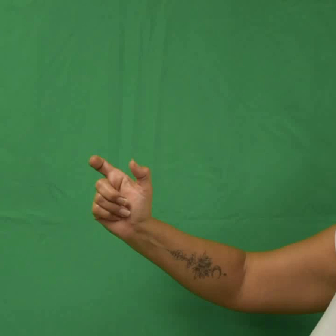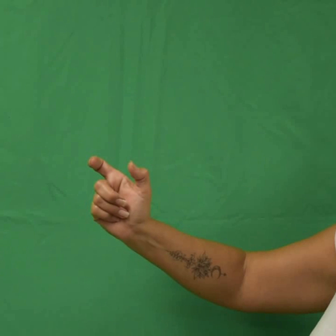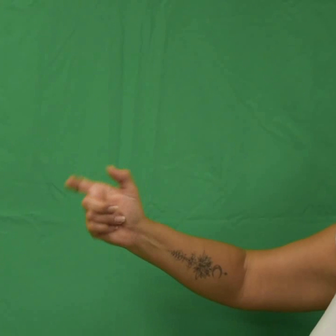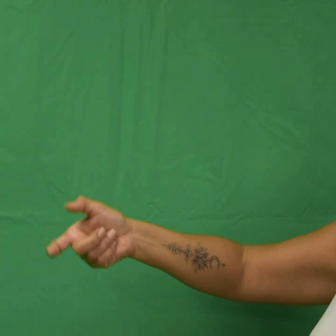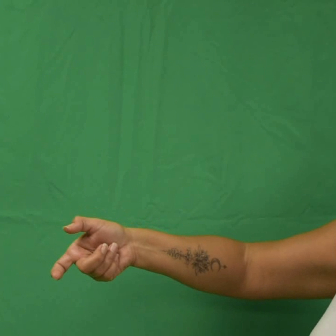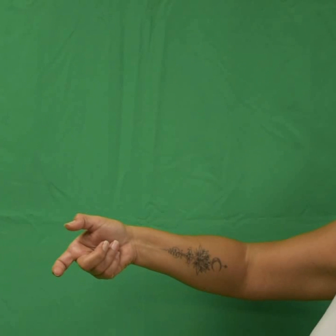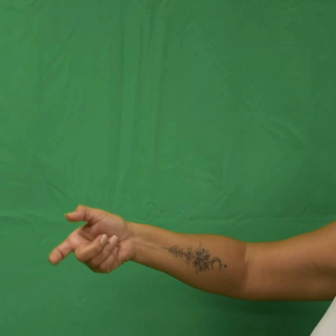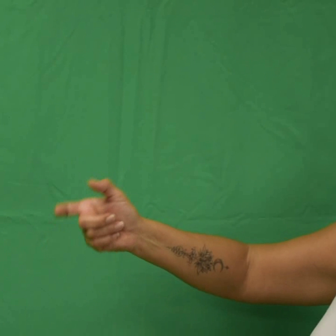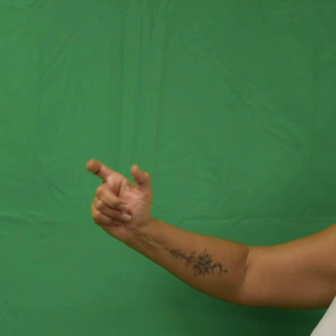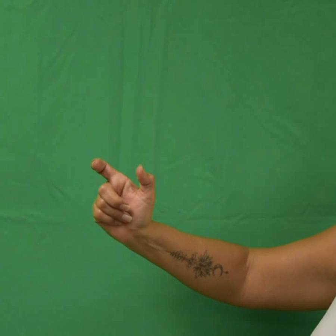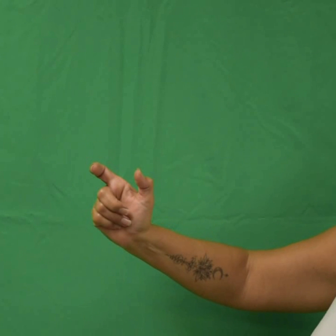Q